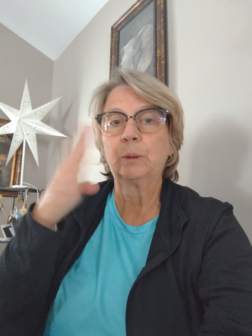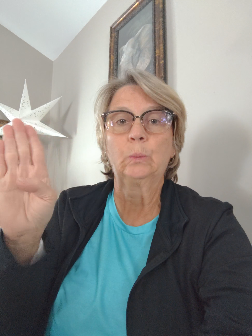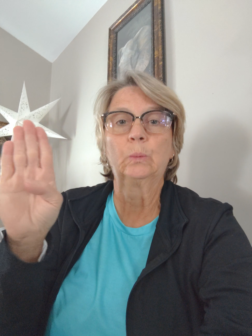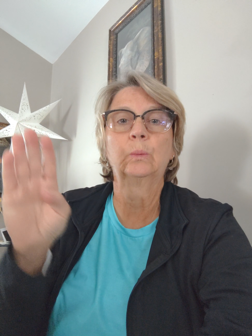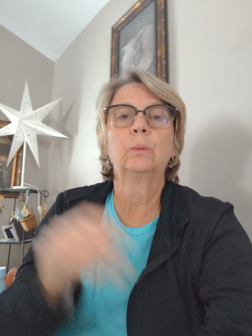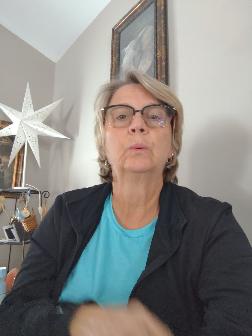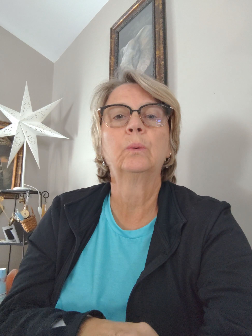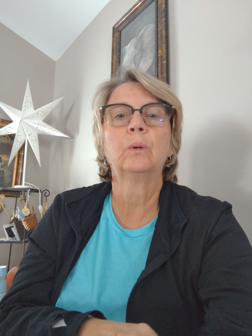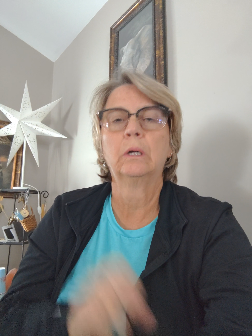blue